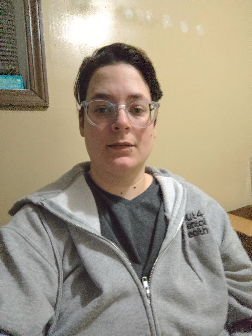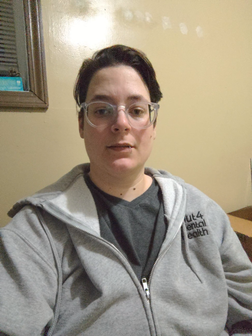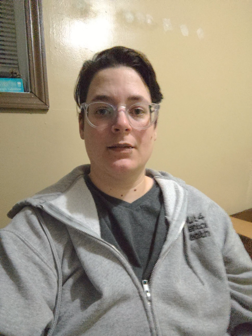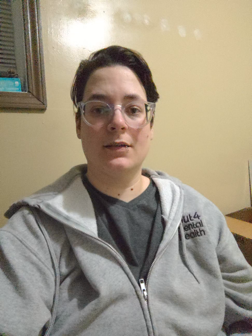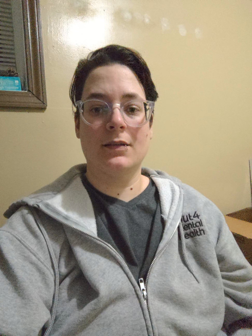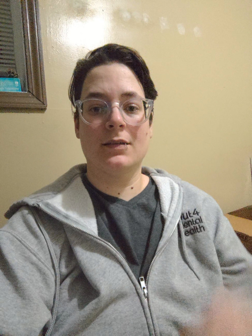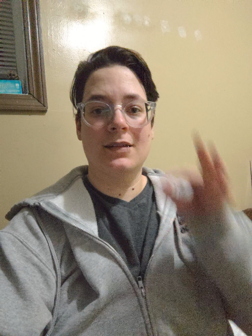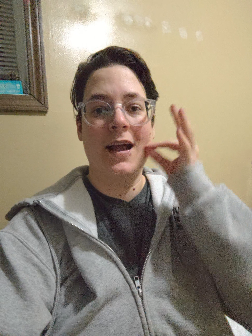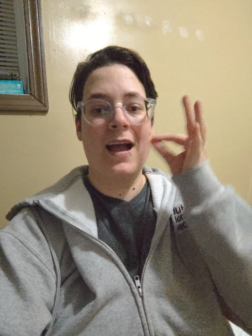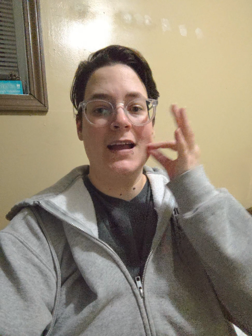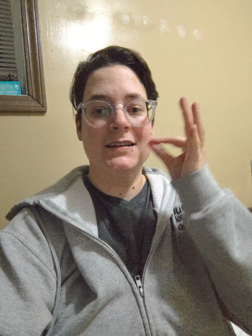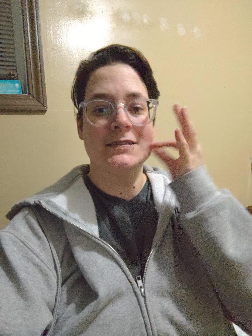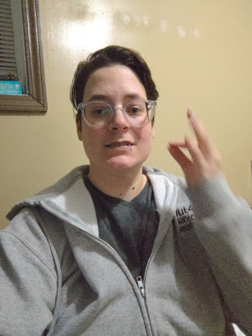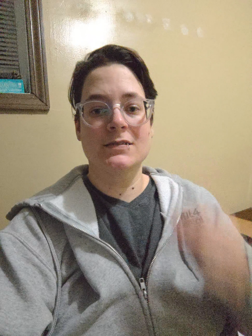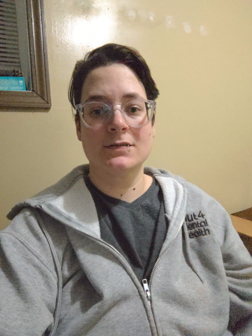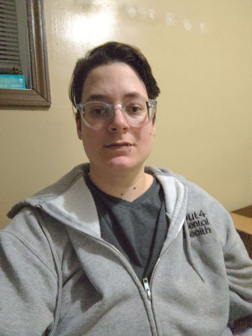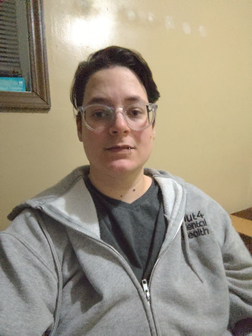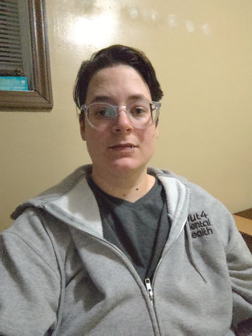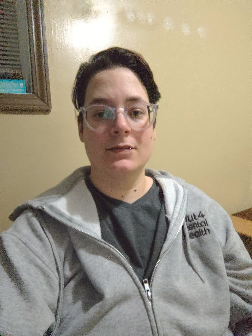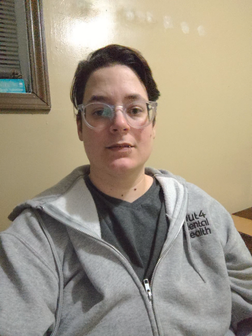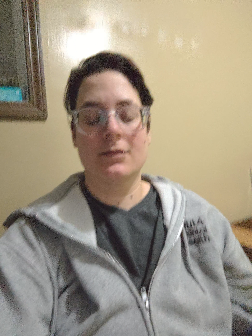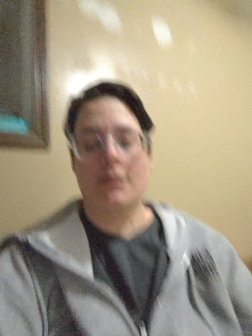cat